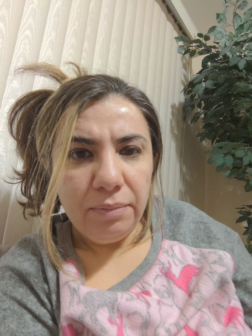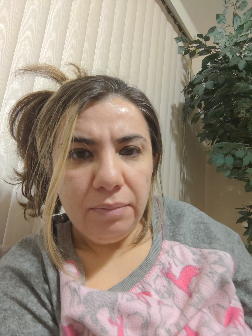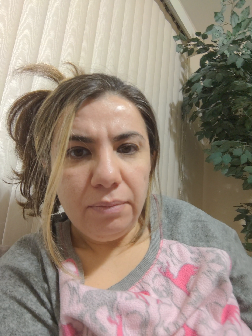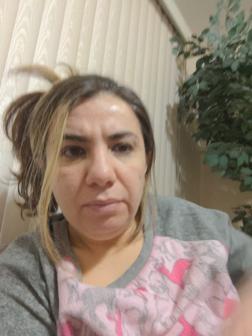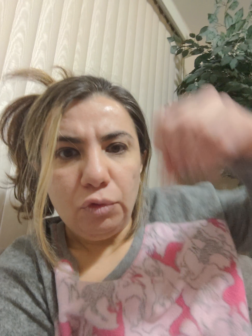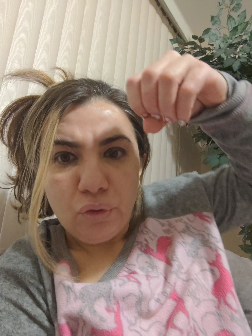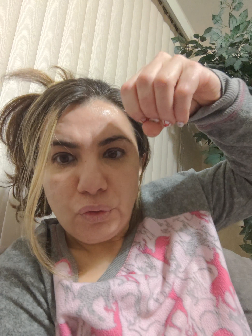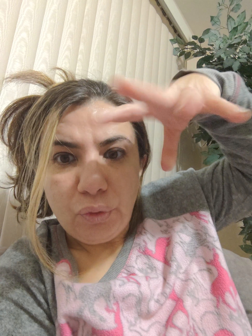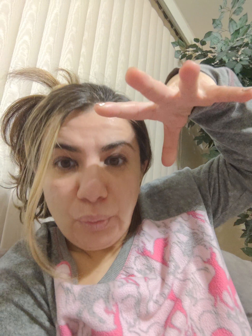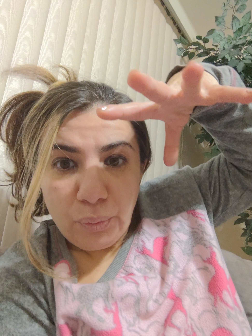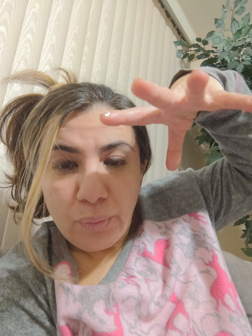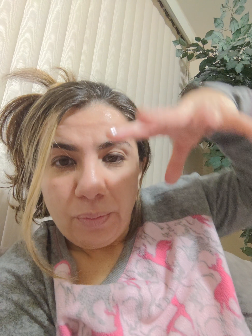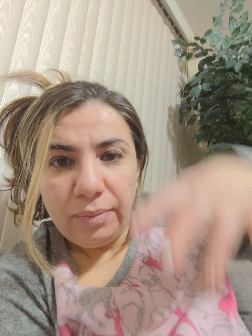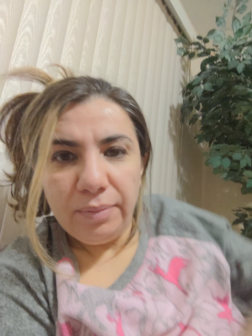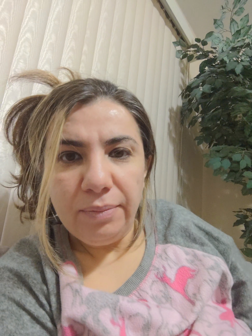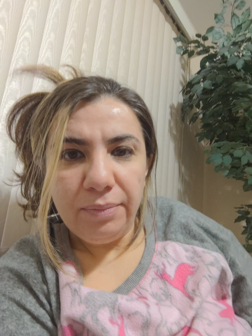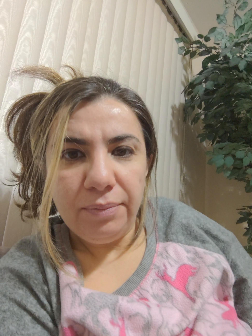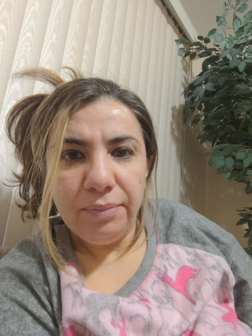lamp